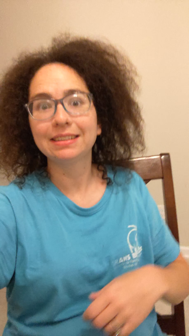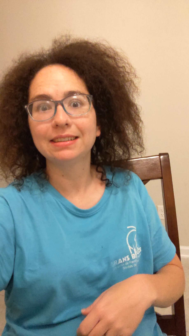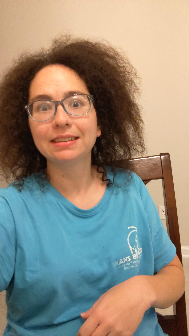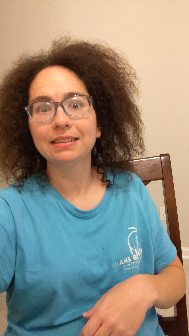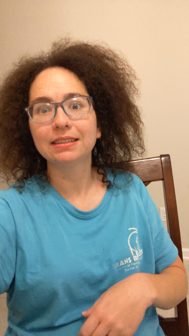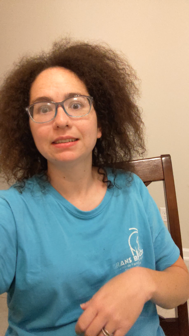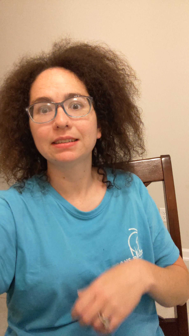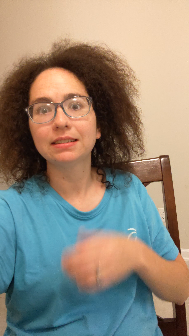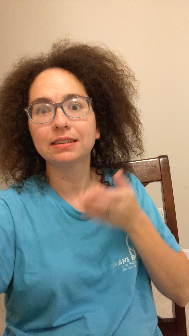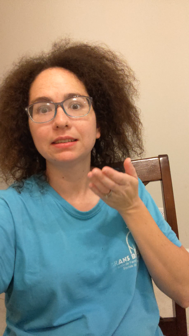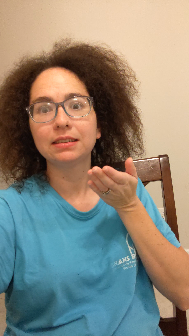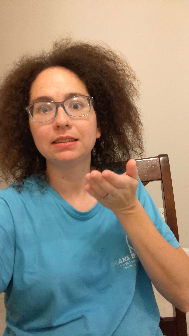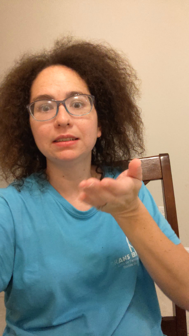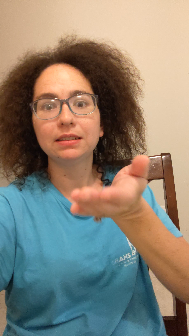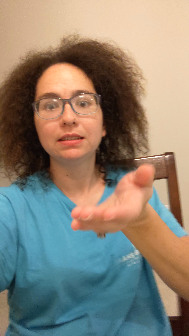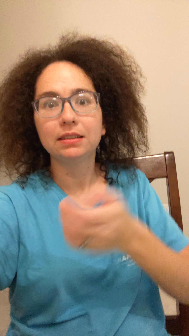oven